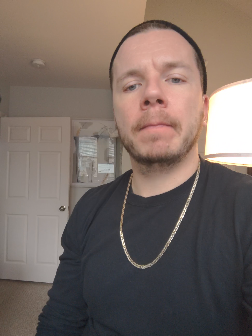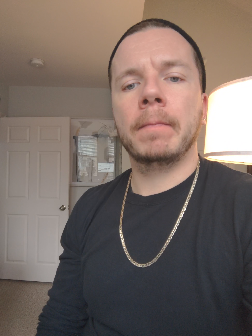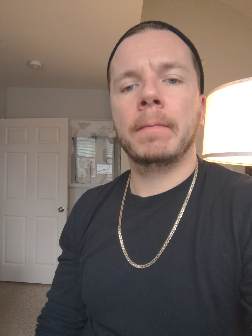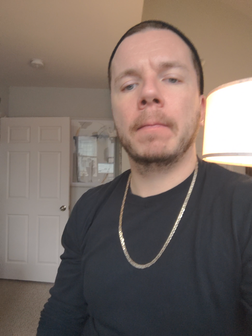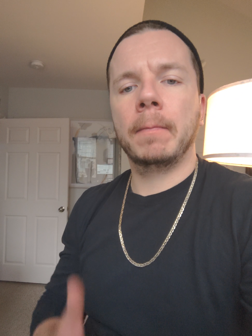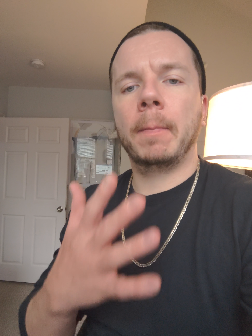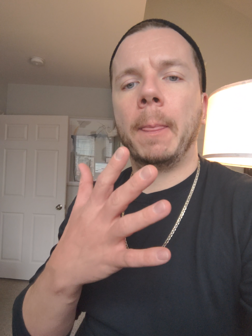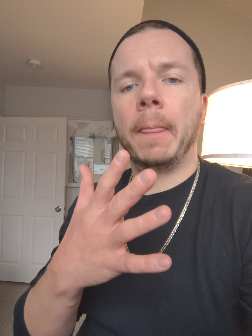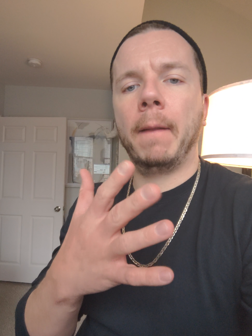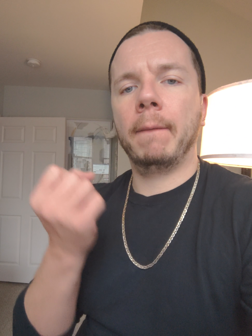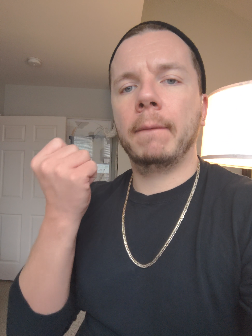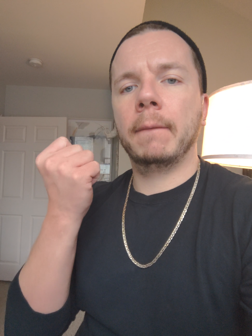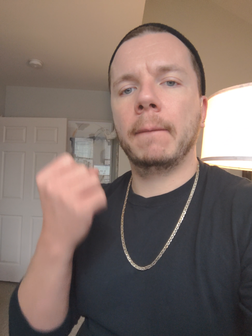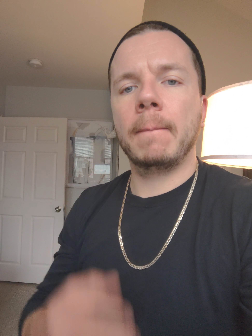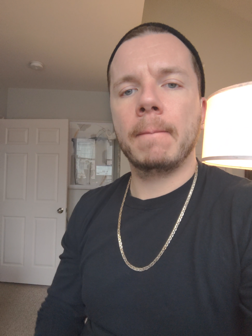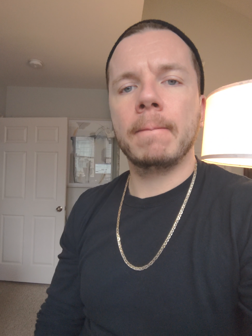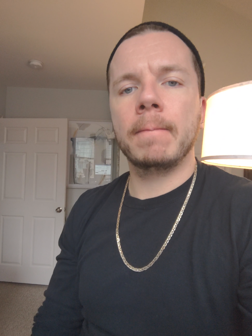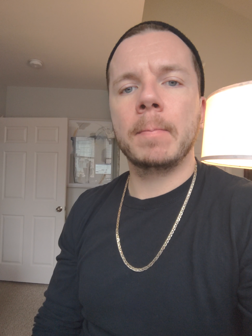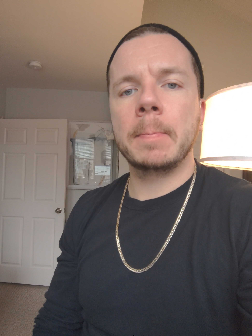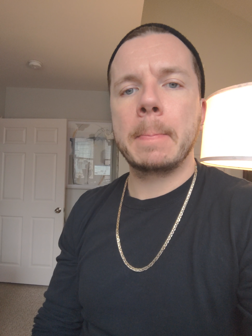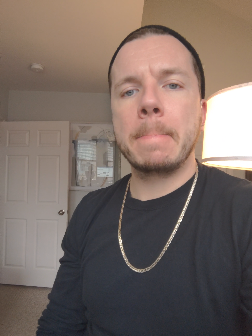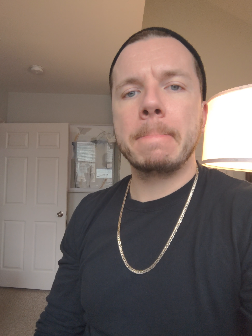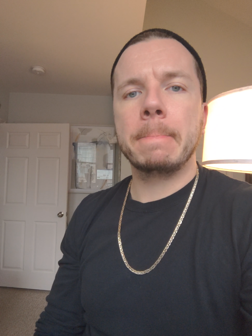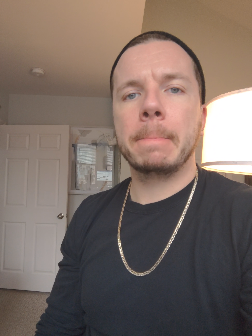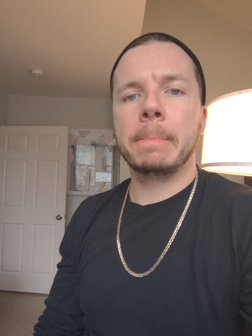fast